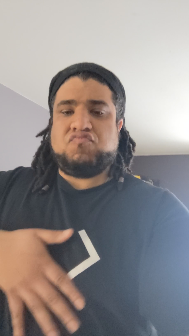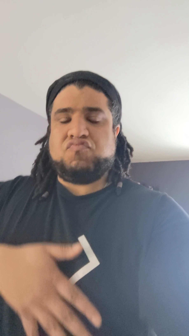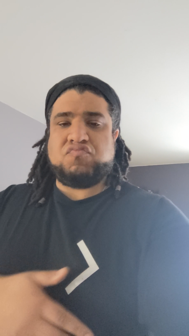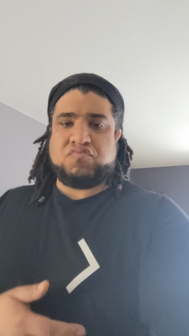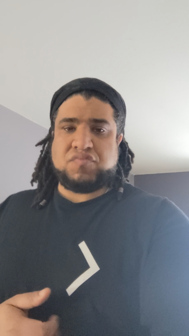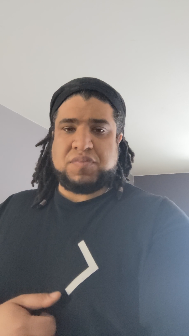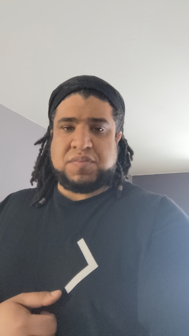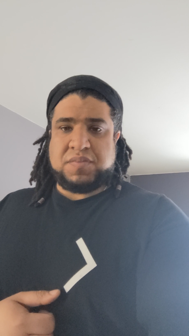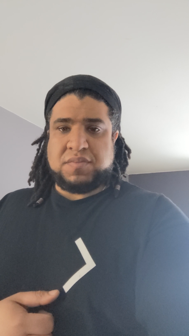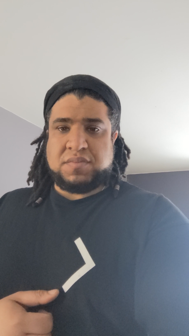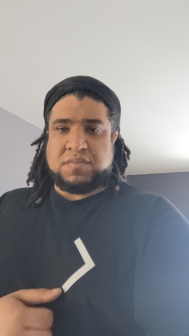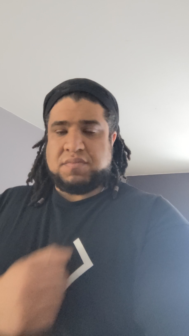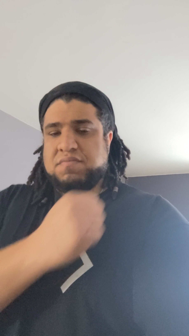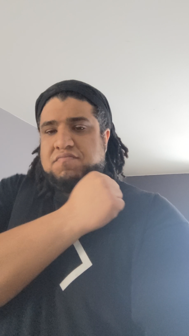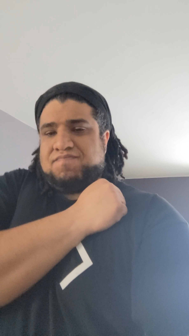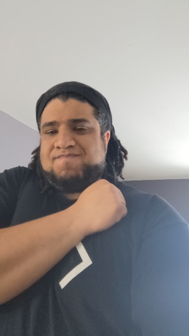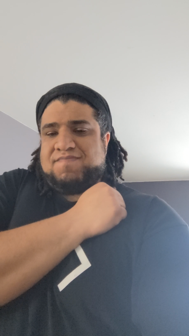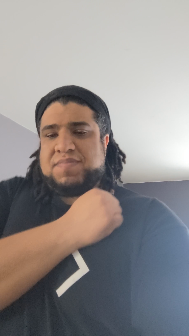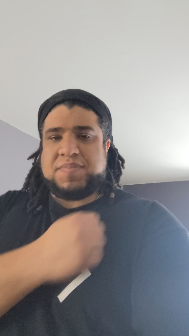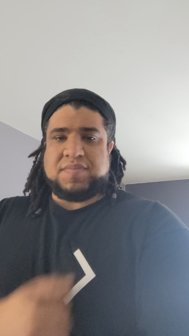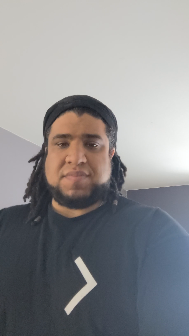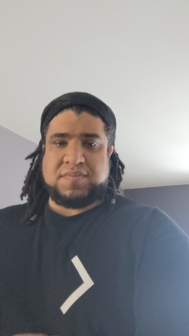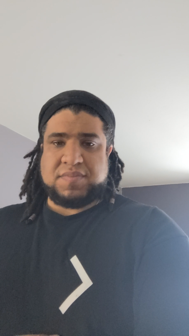hug